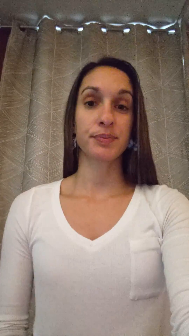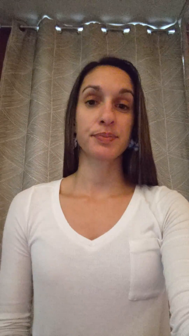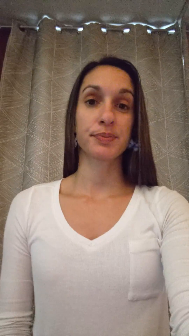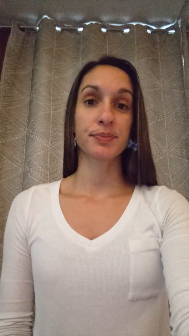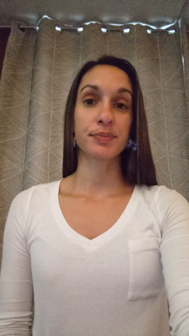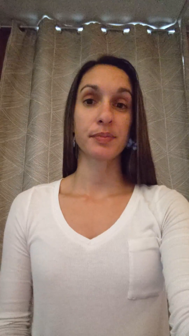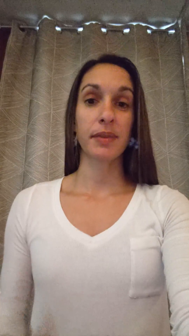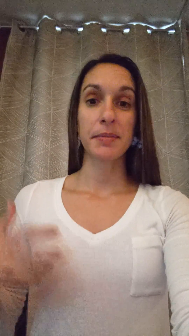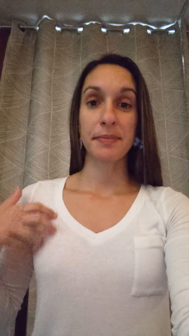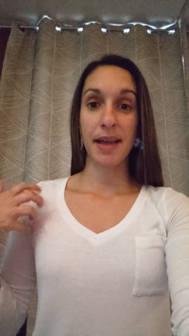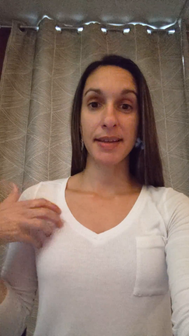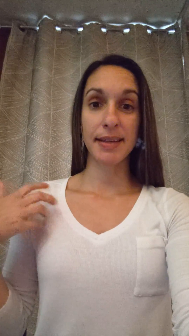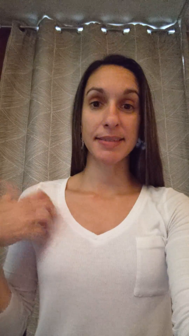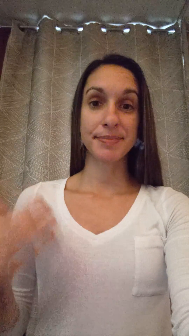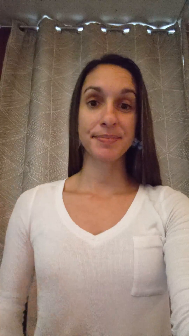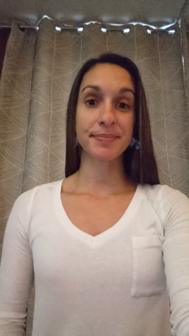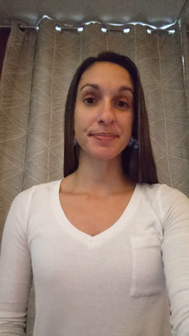monkey